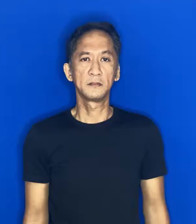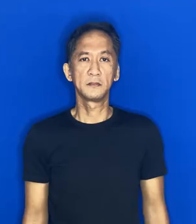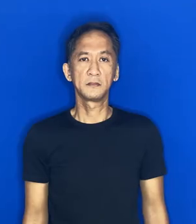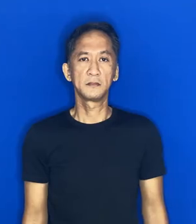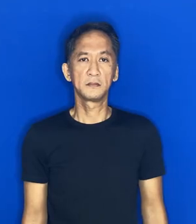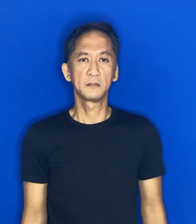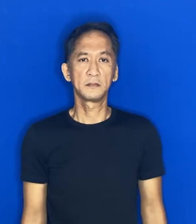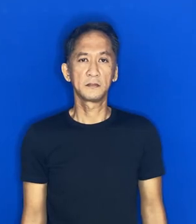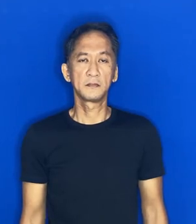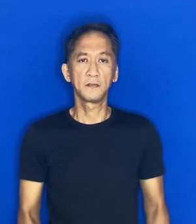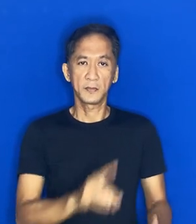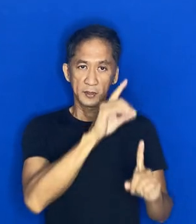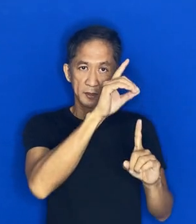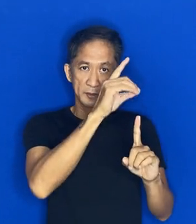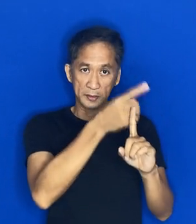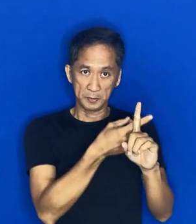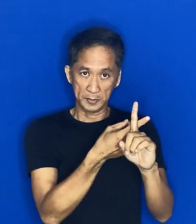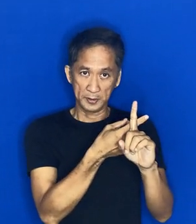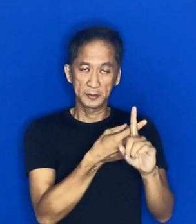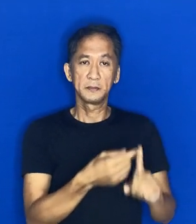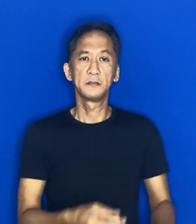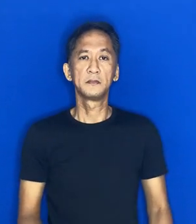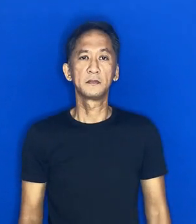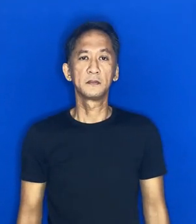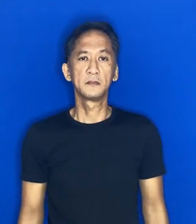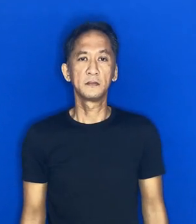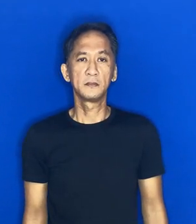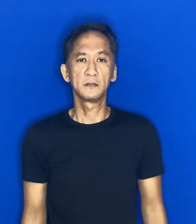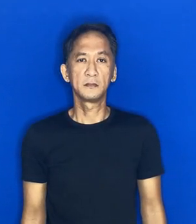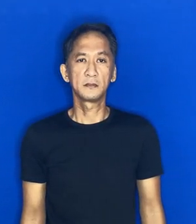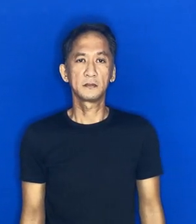december